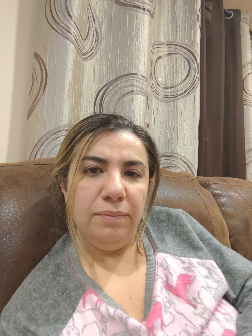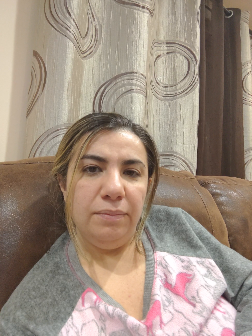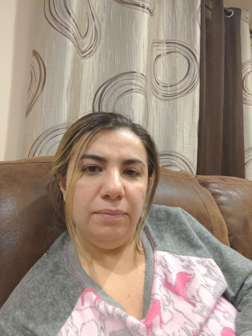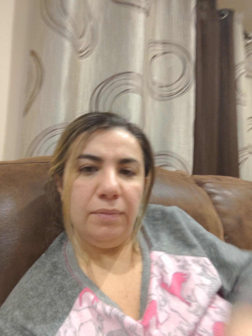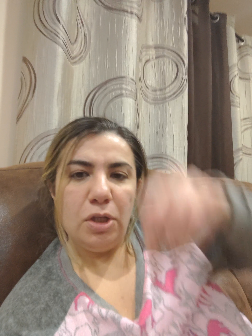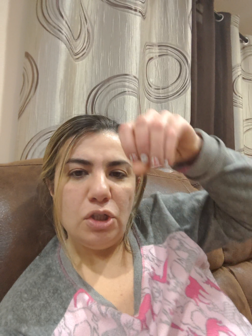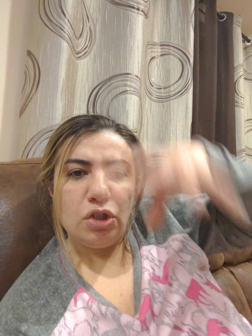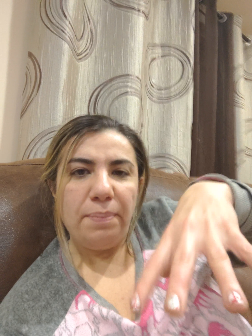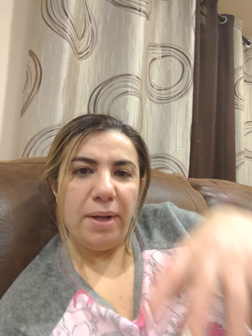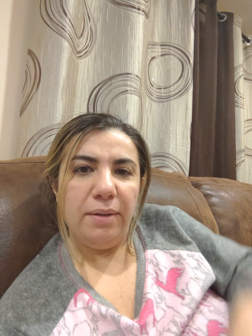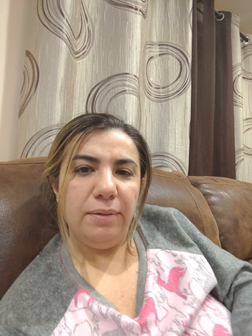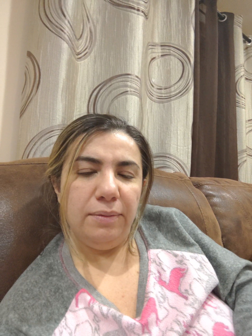drop